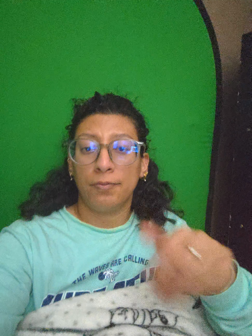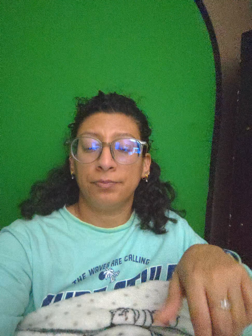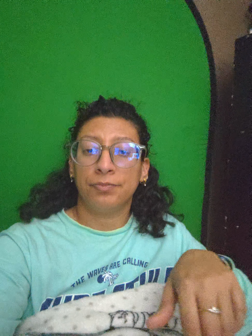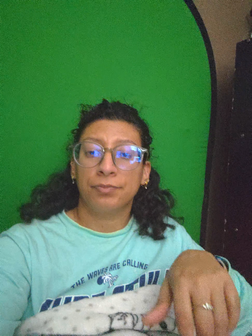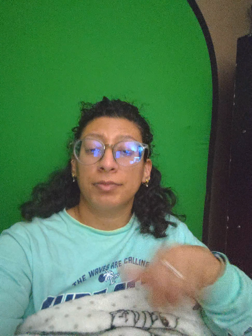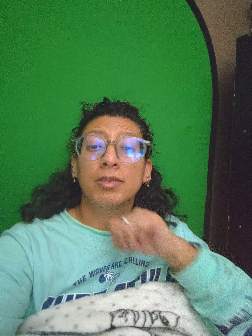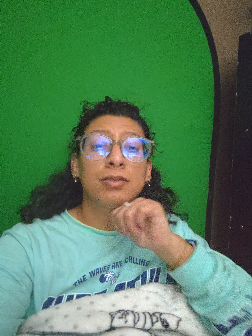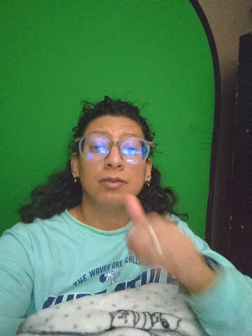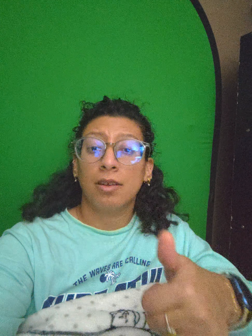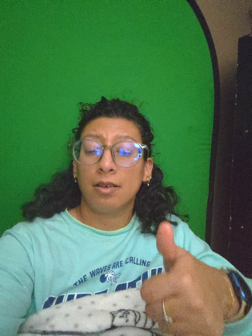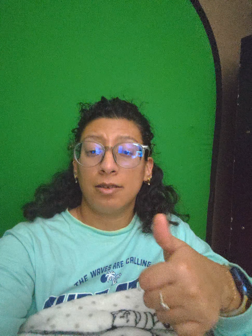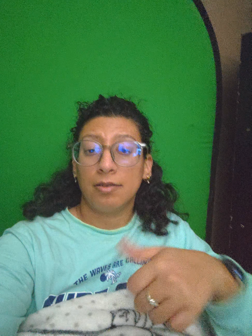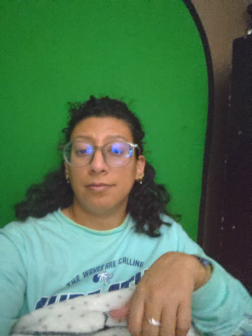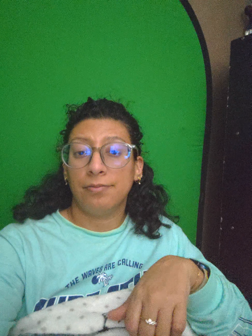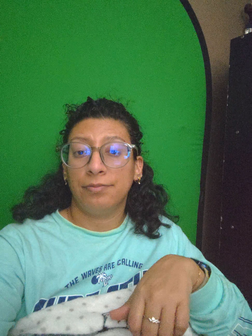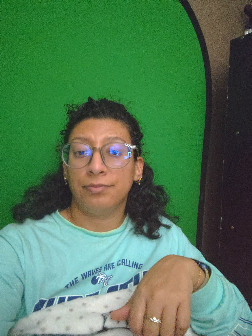not